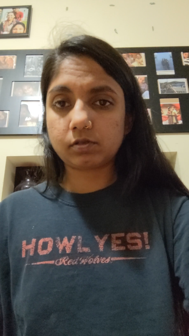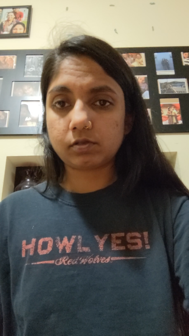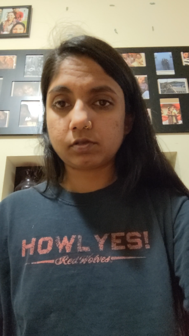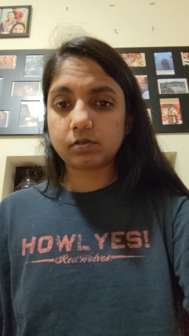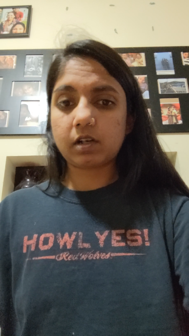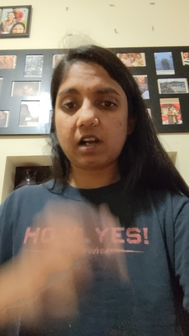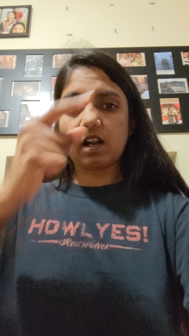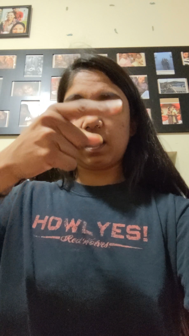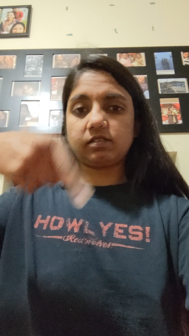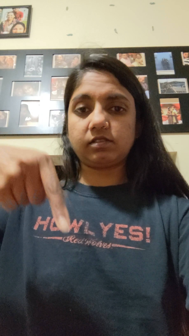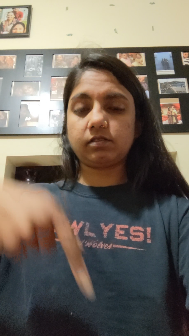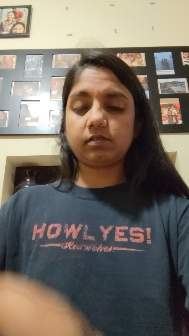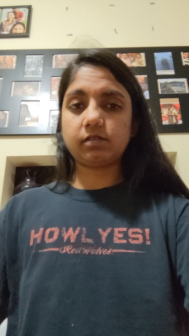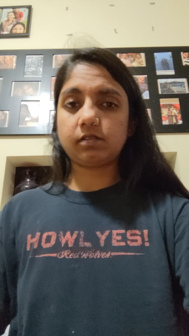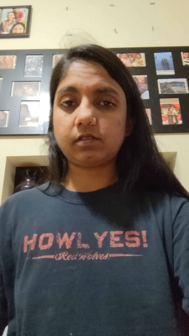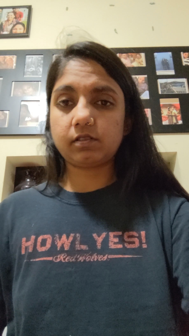cut